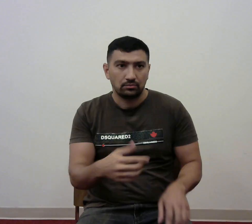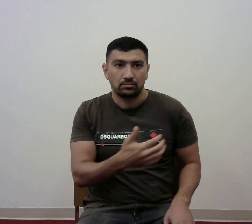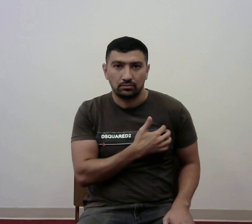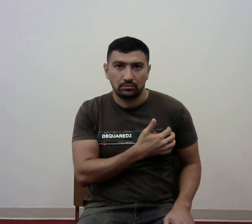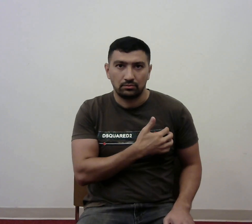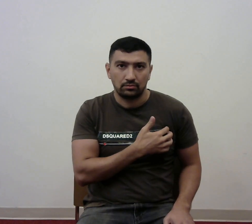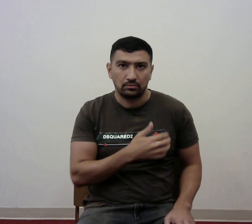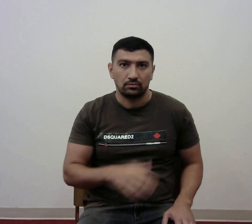istəmək